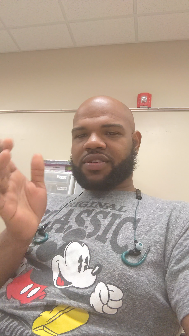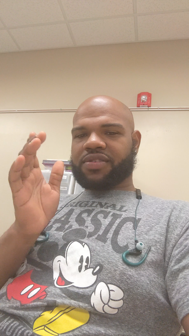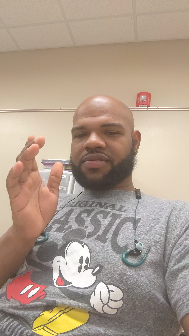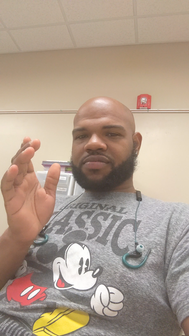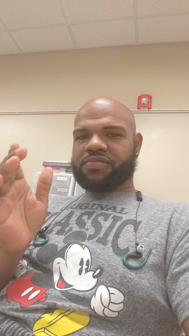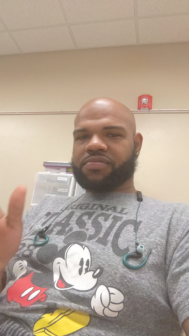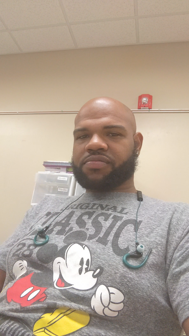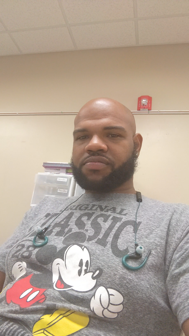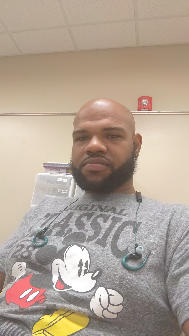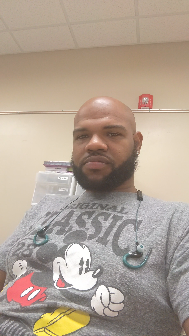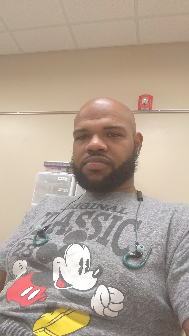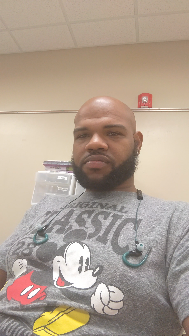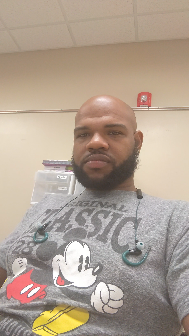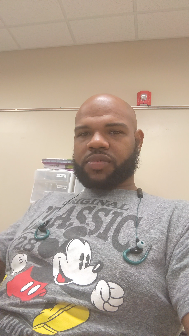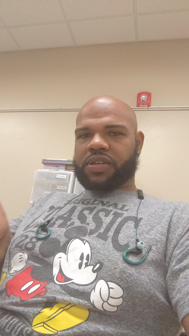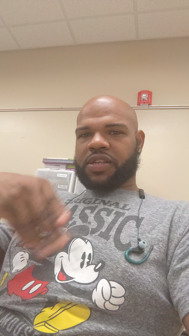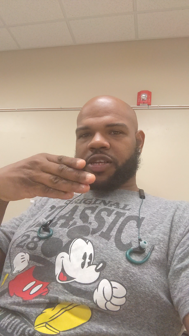kick